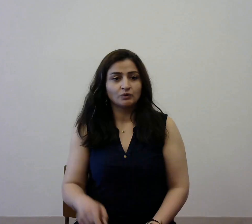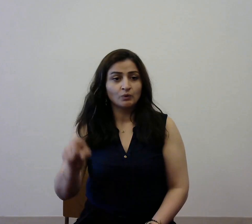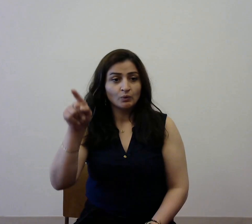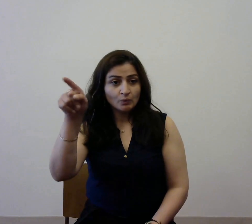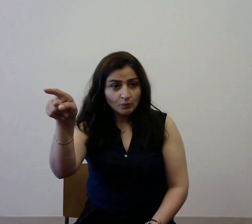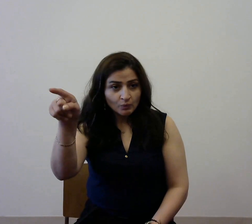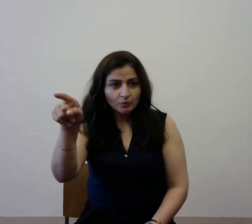O